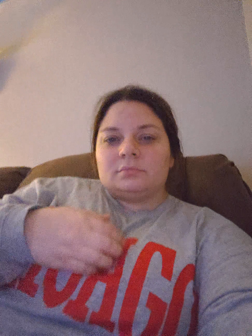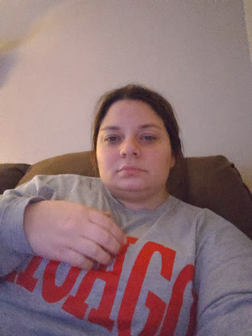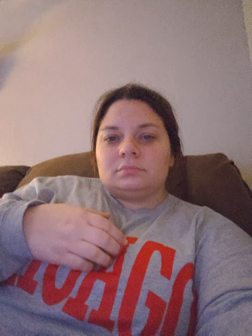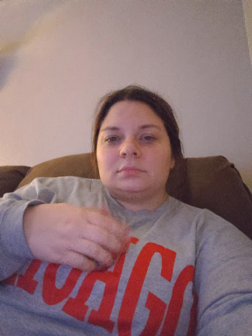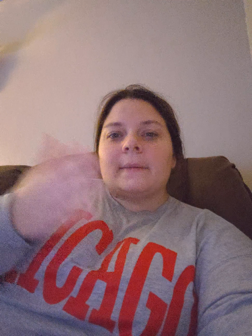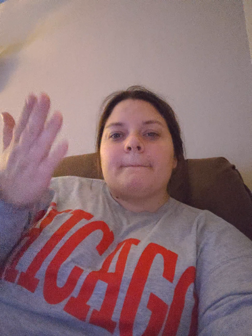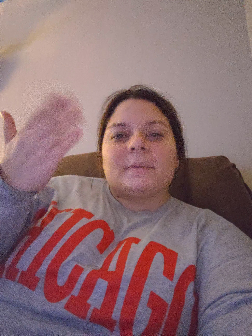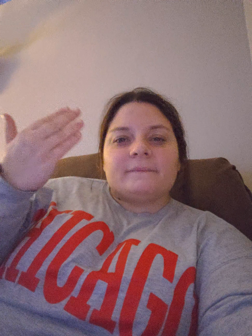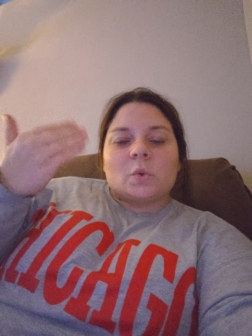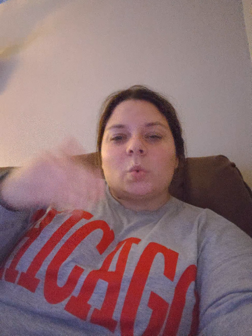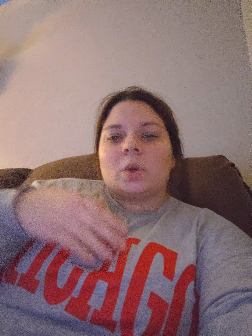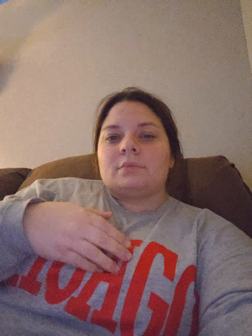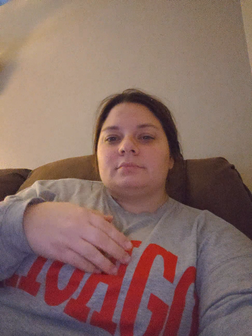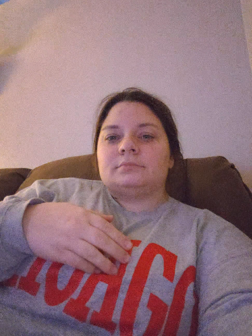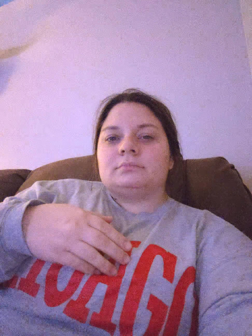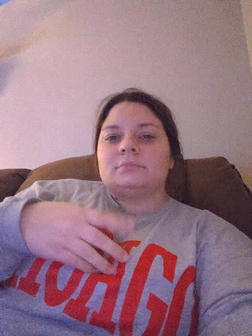before